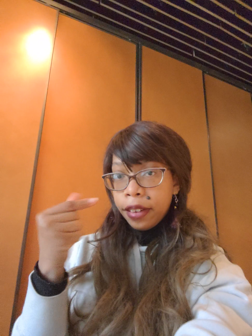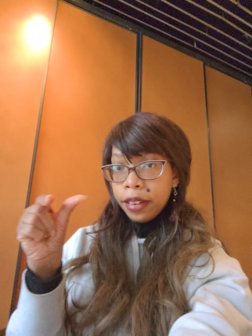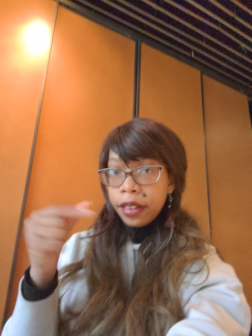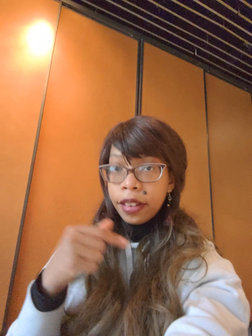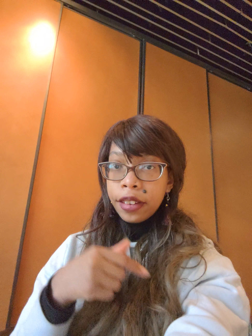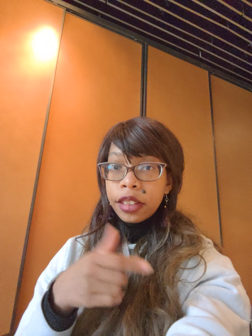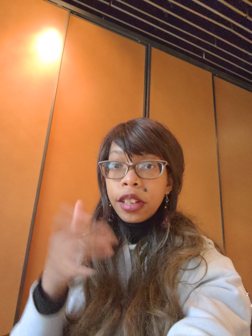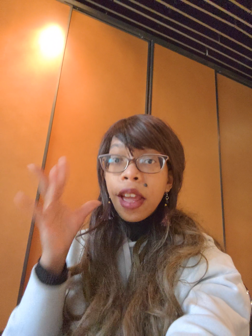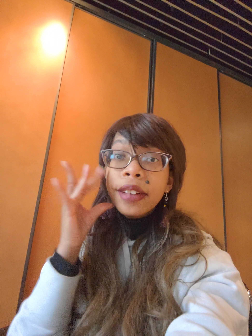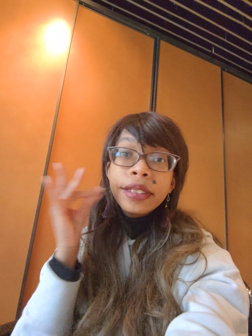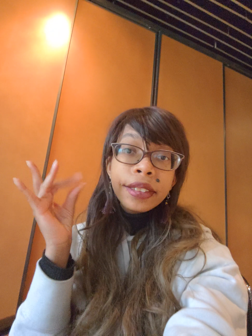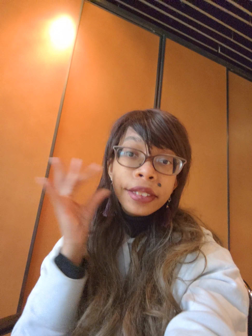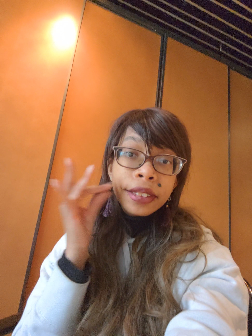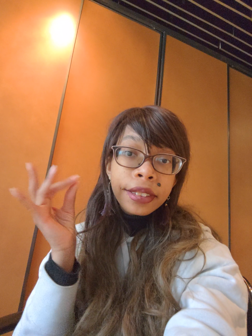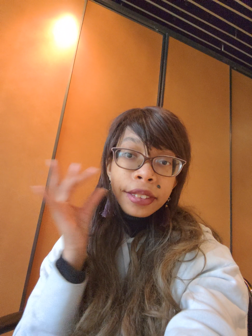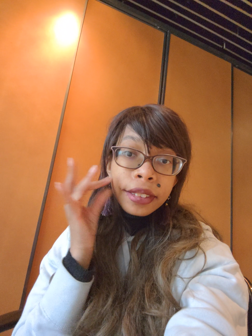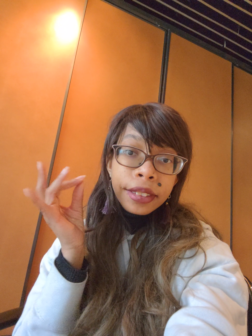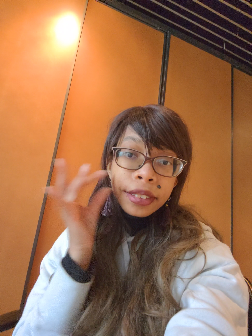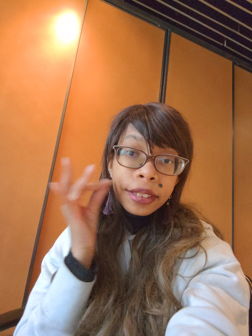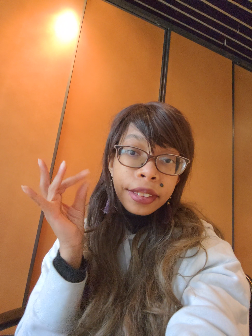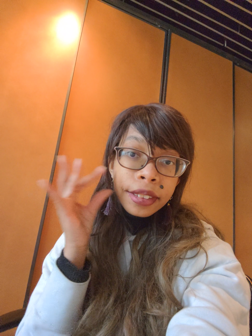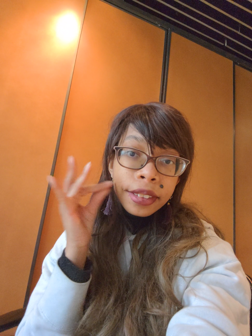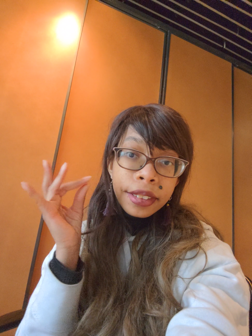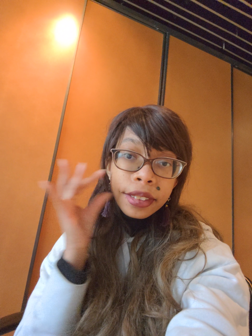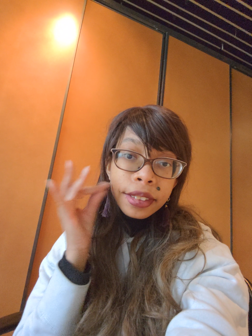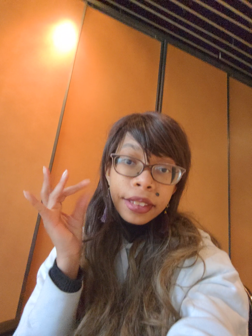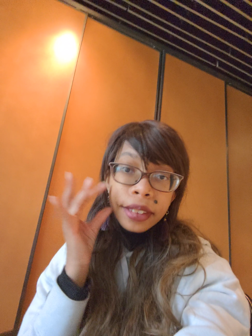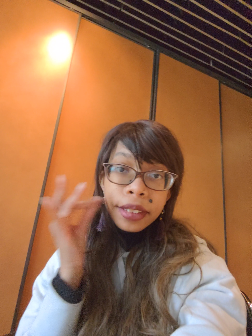cat